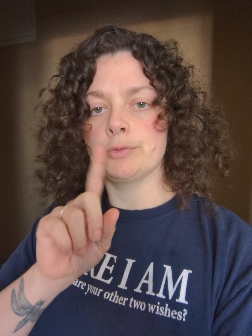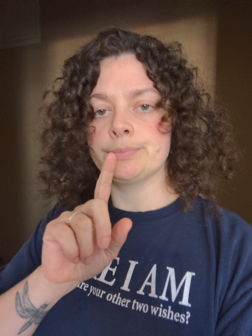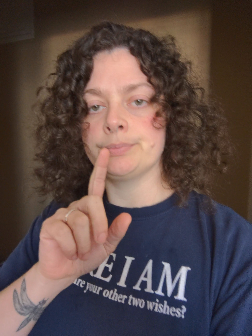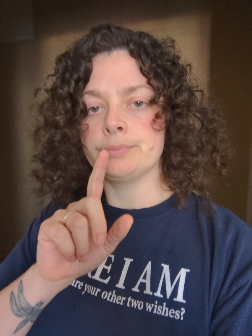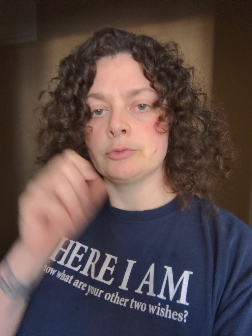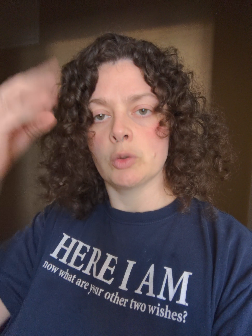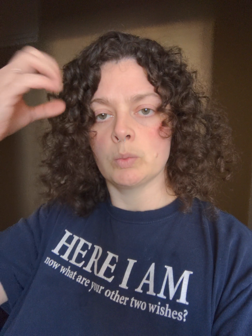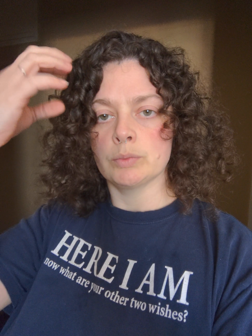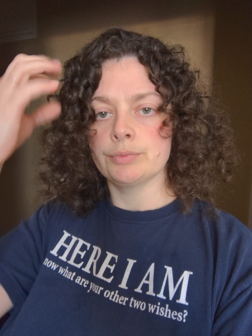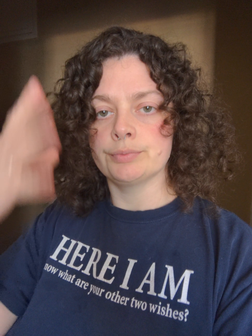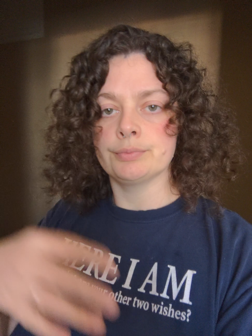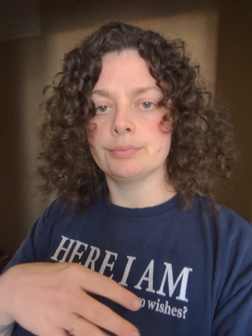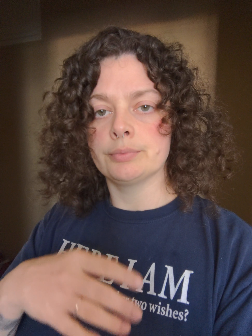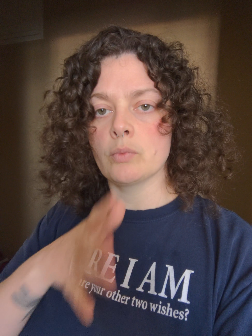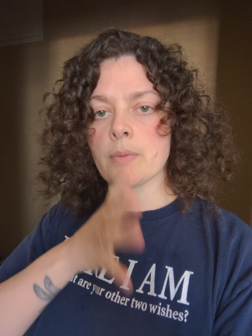shower